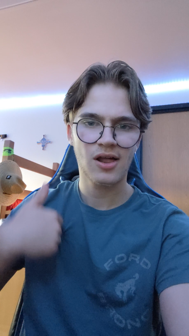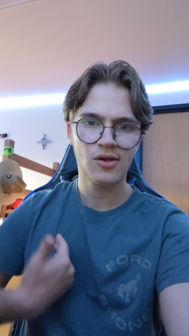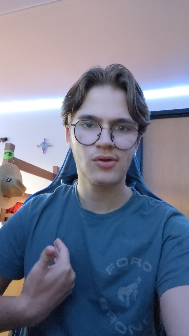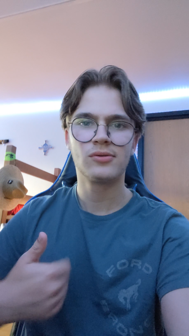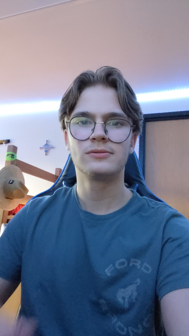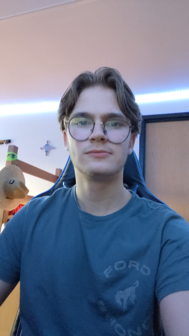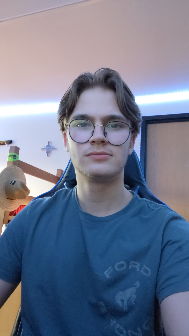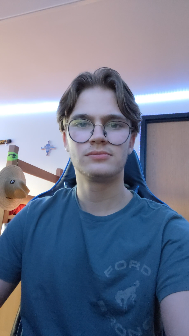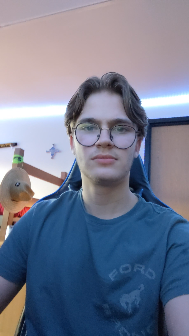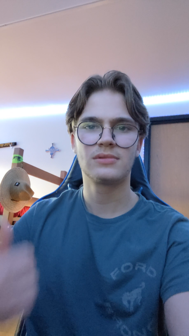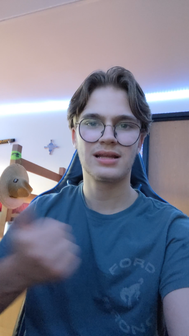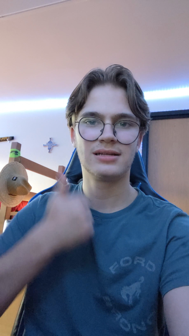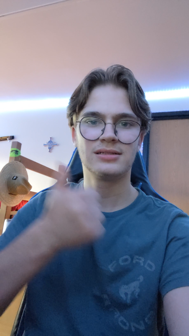chase